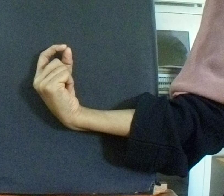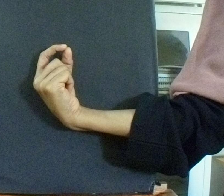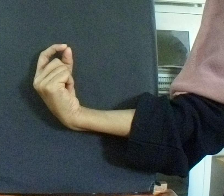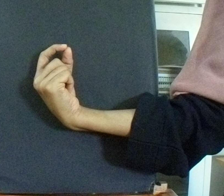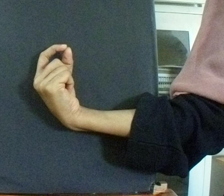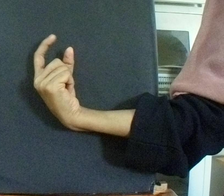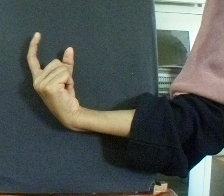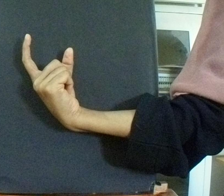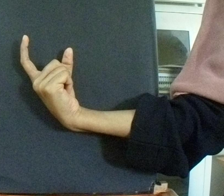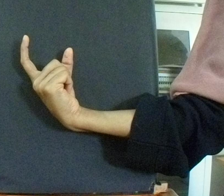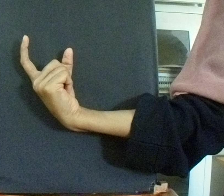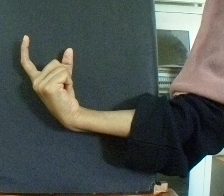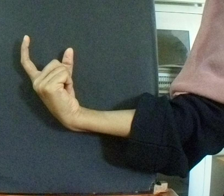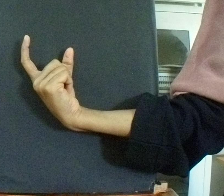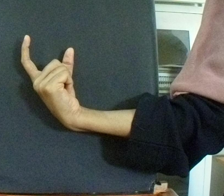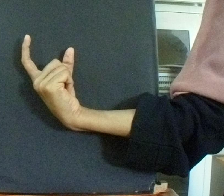thief